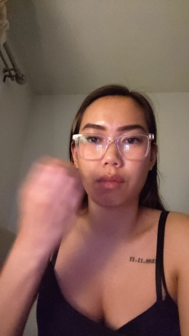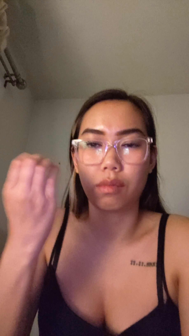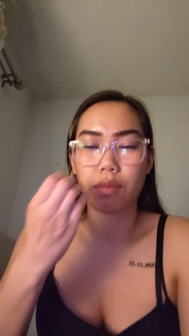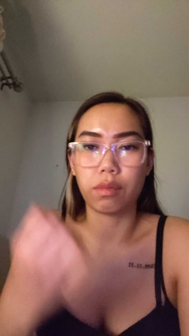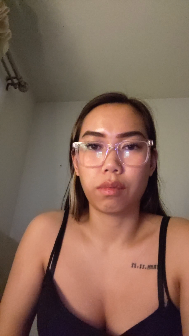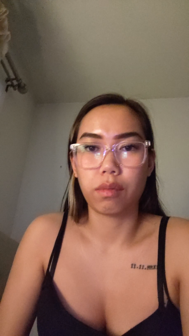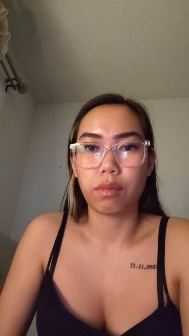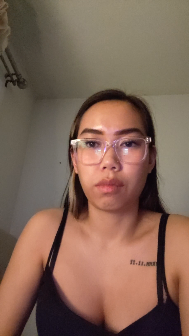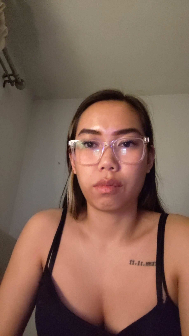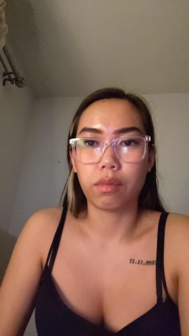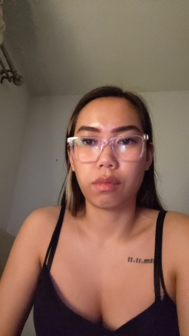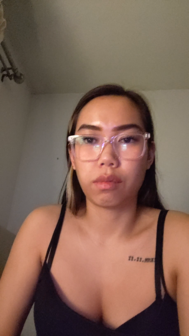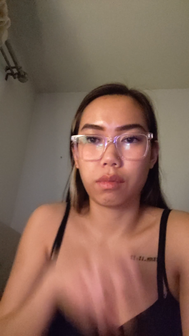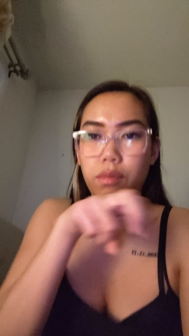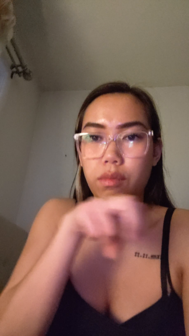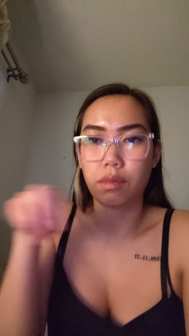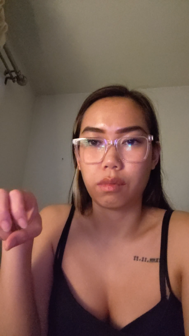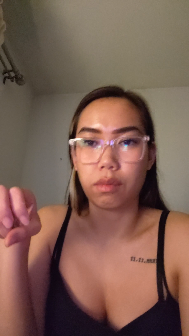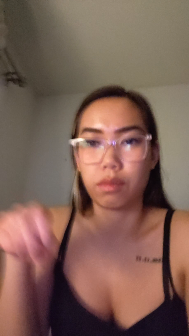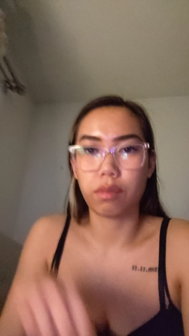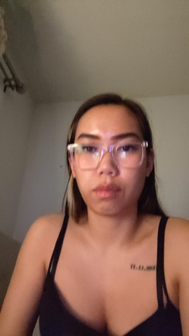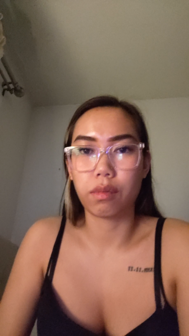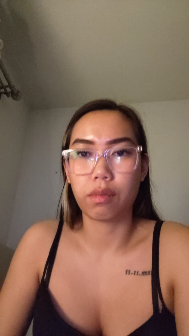porch